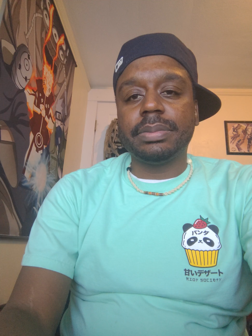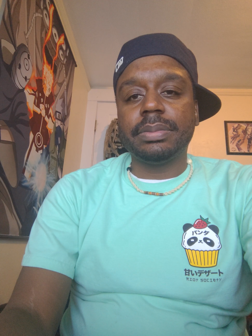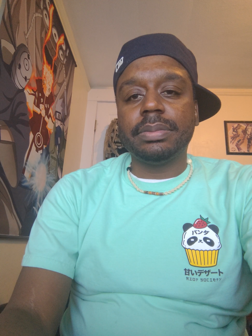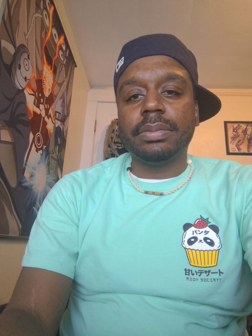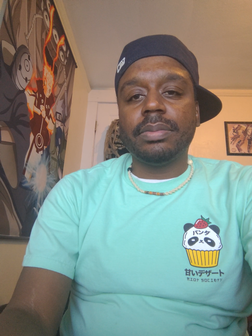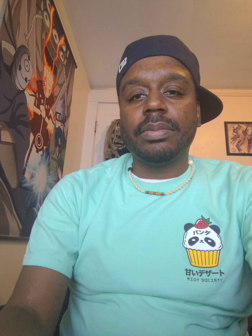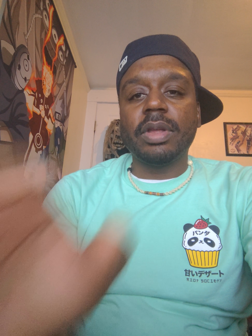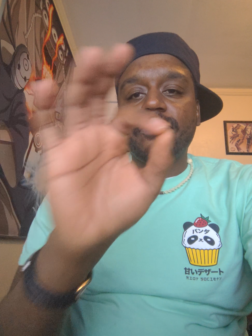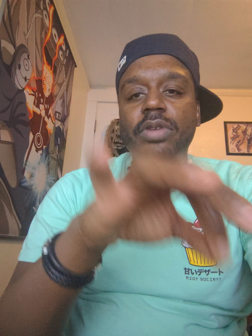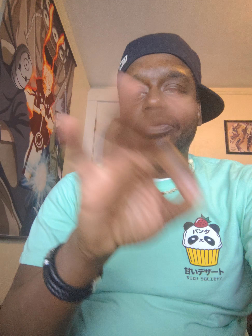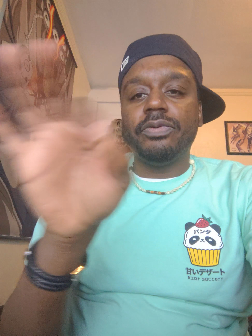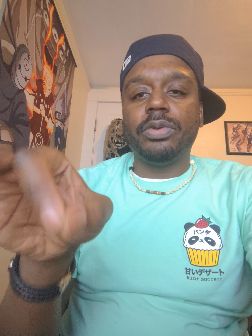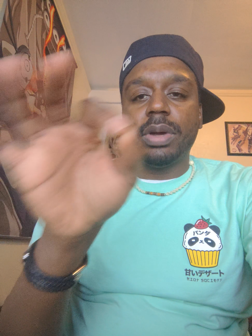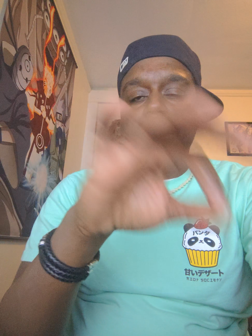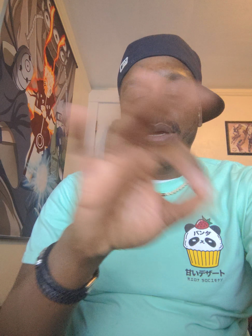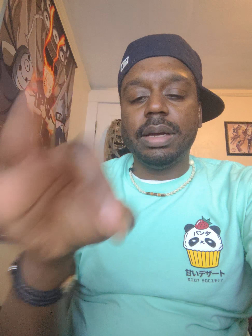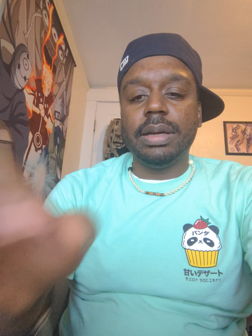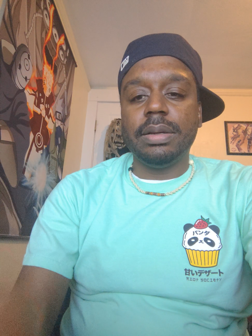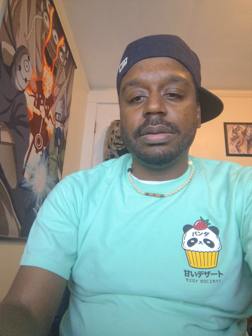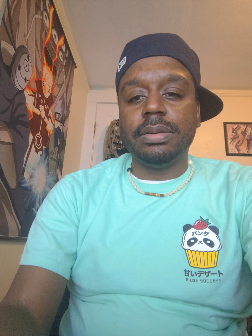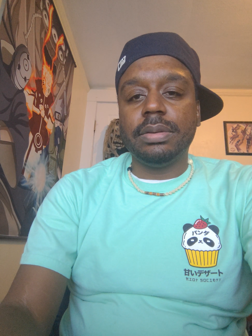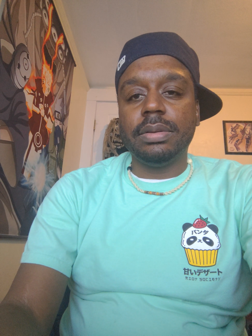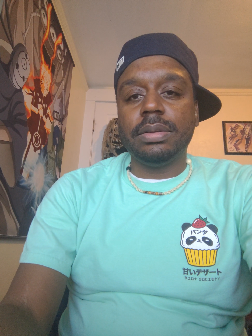french fries